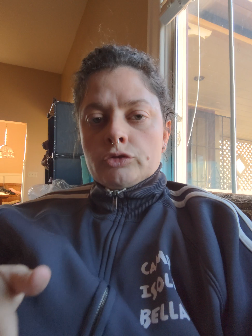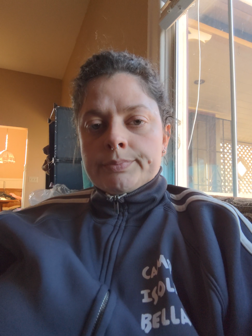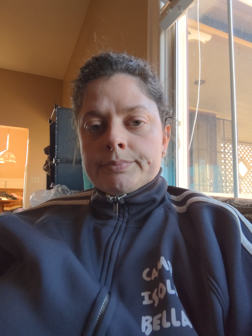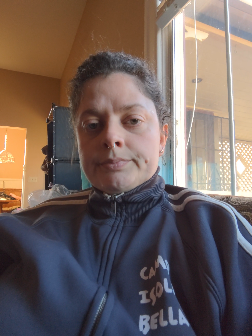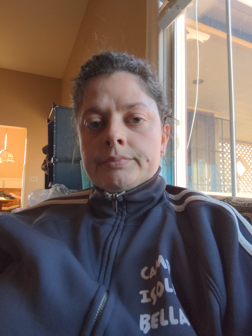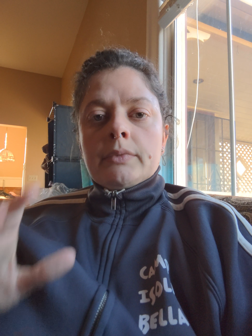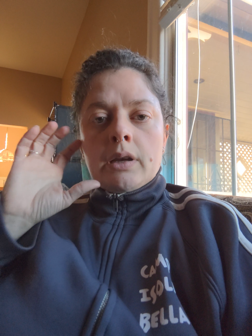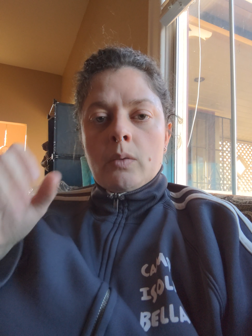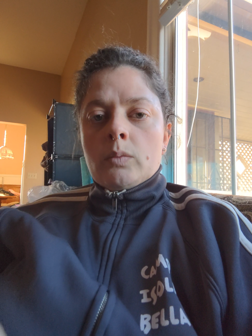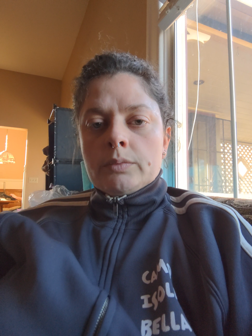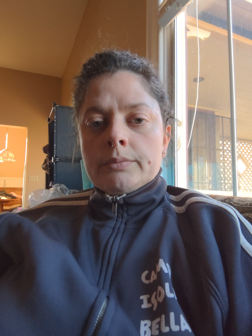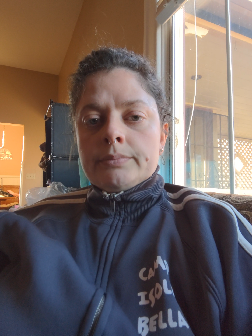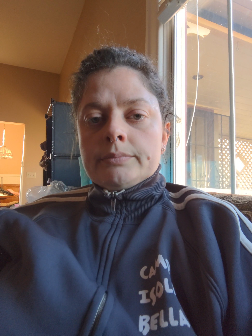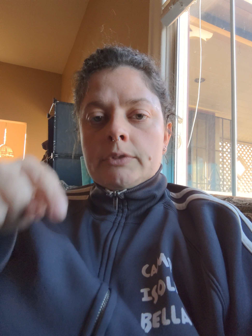loud